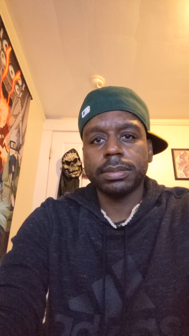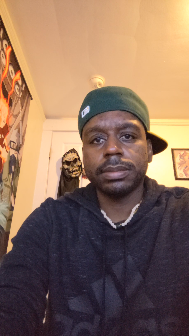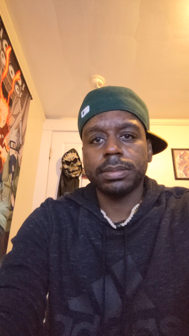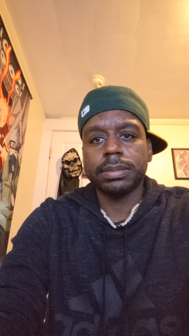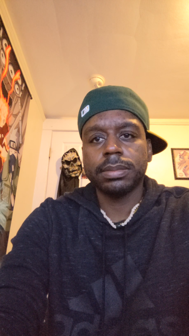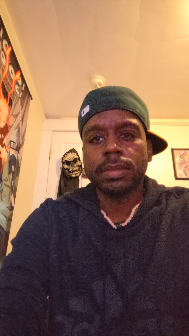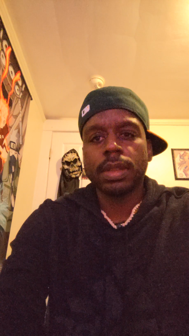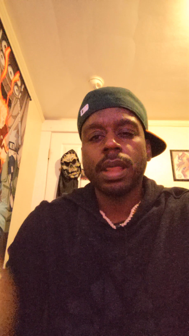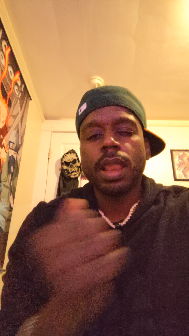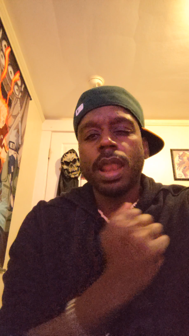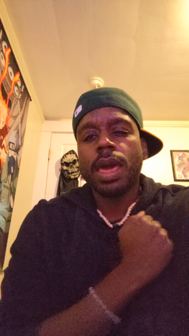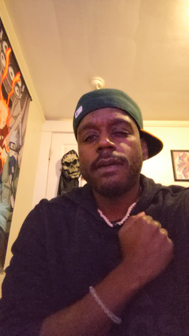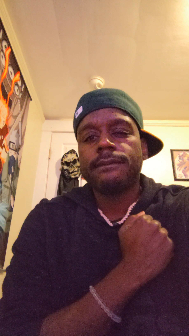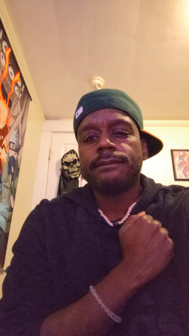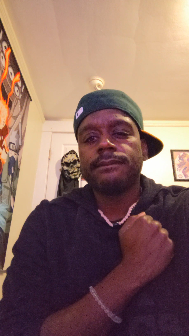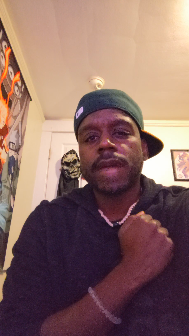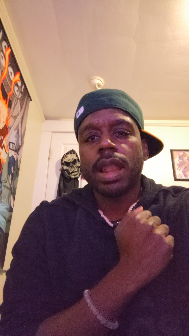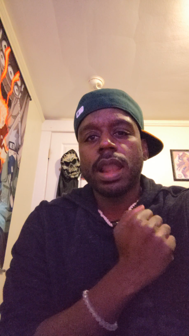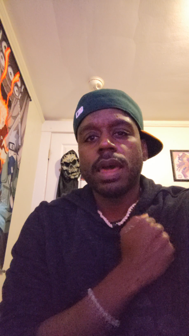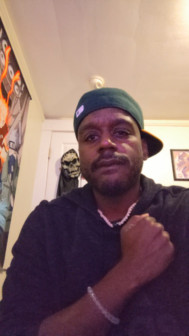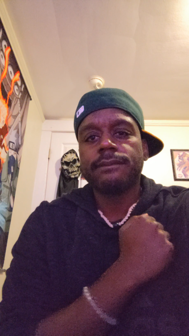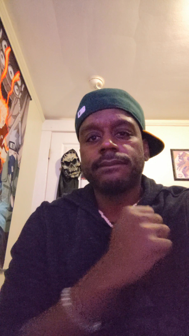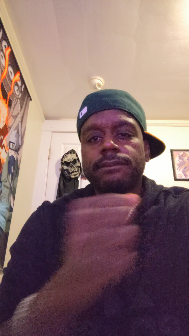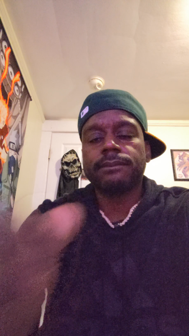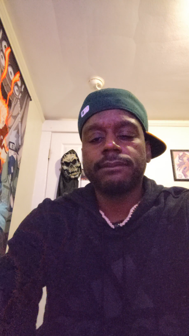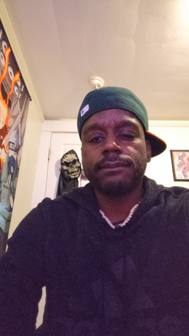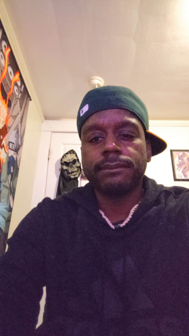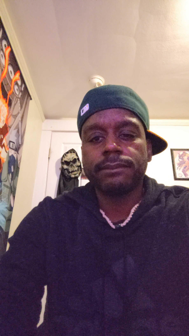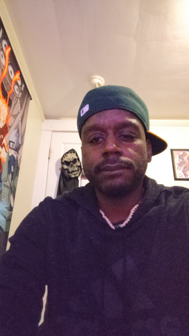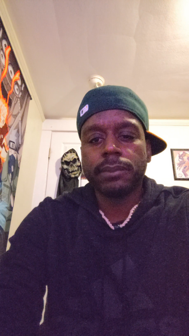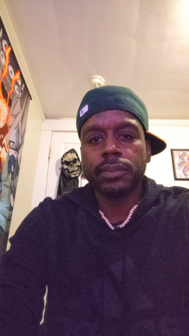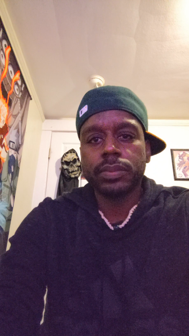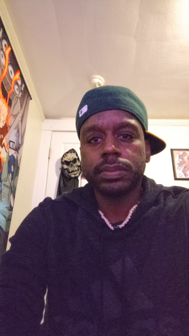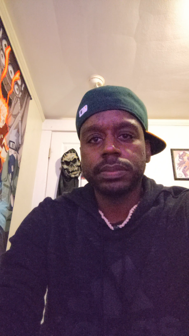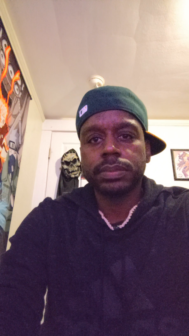love